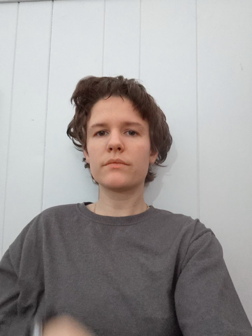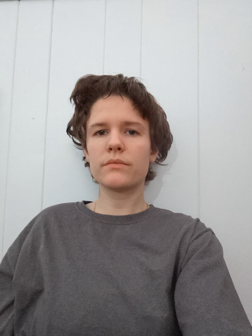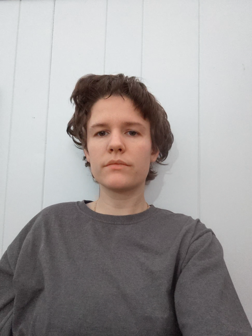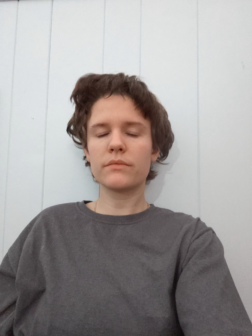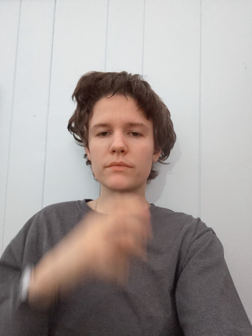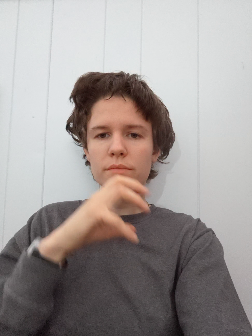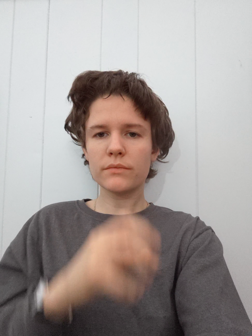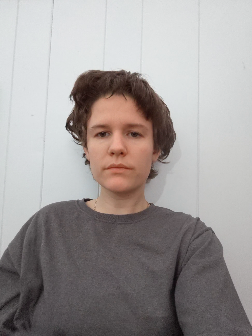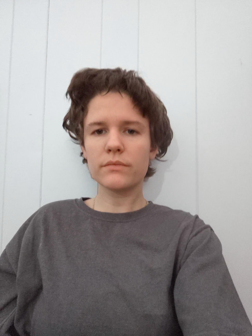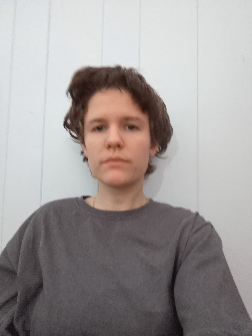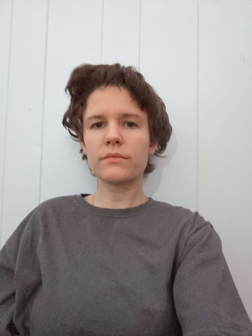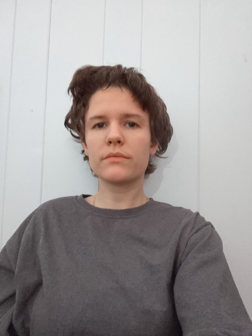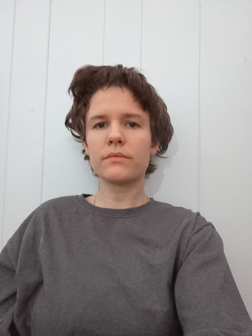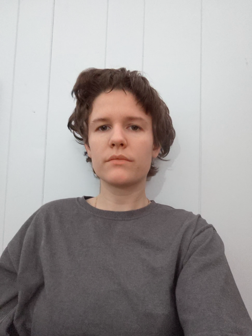old